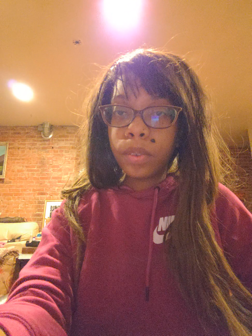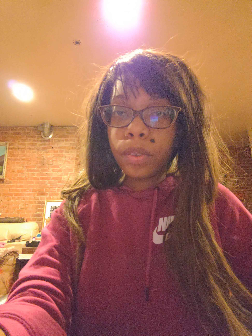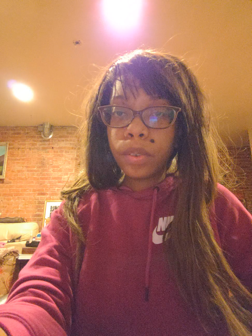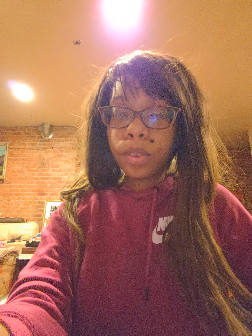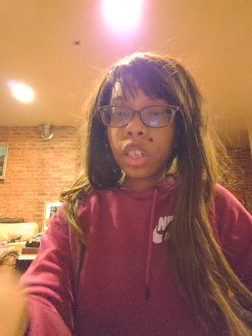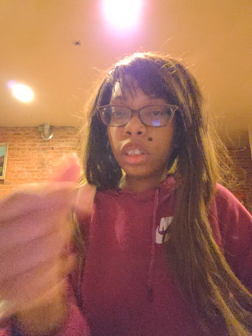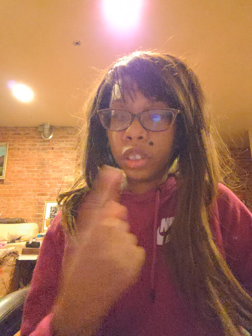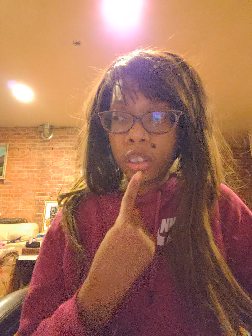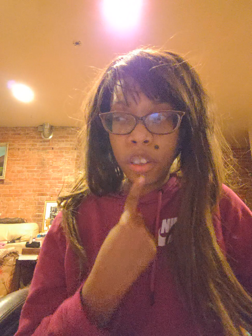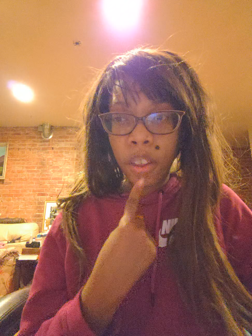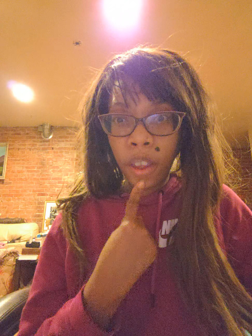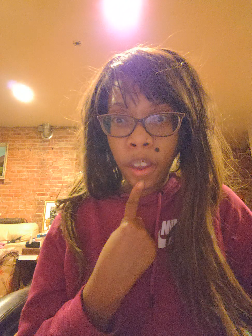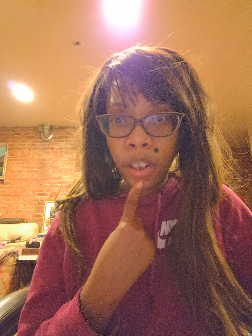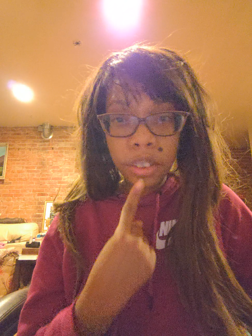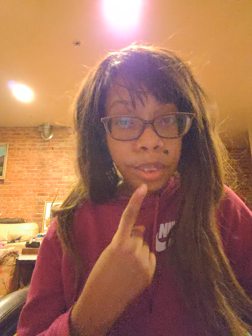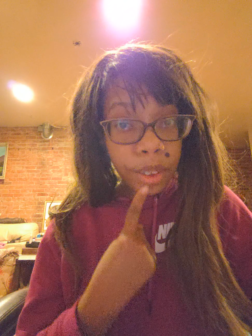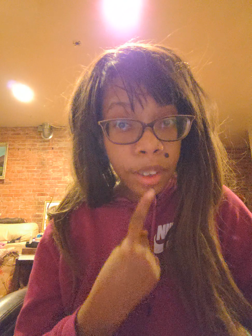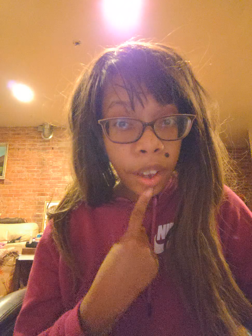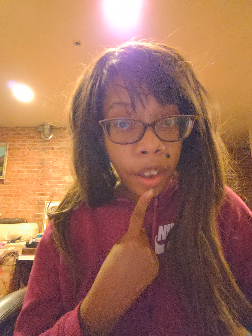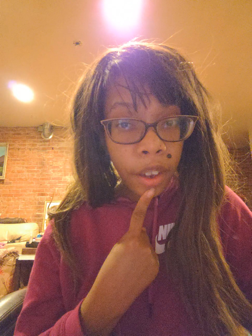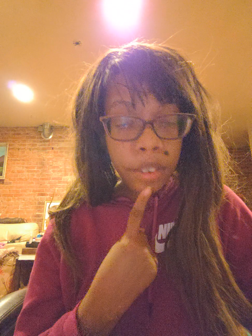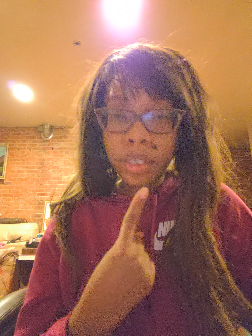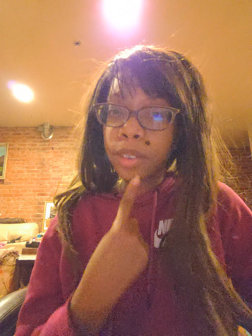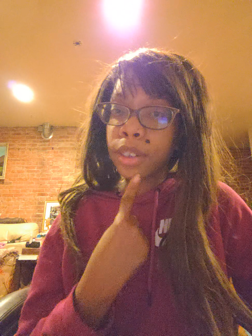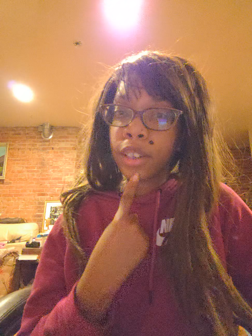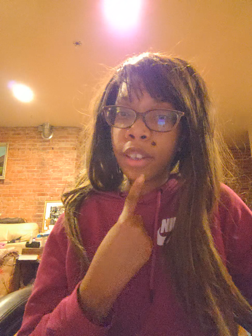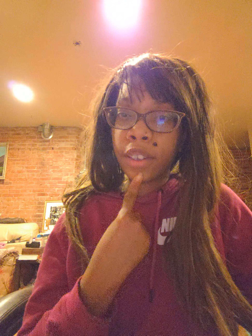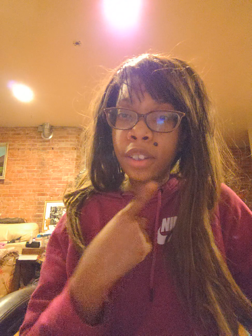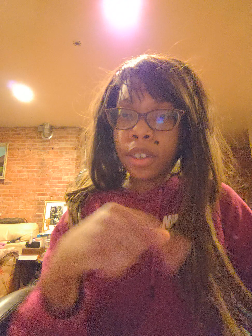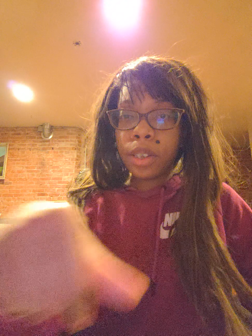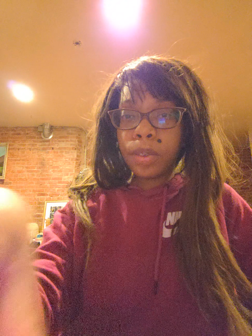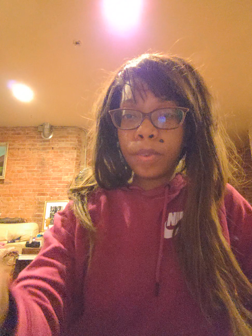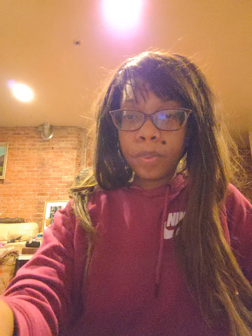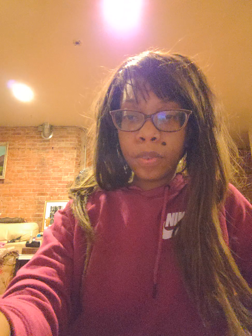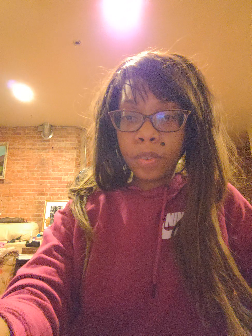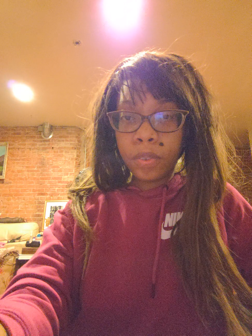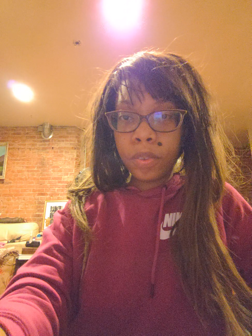say